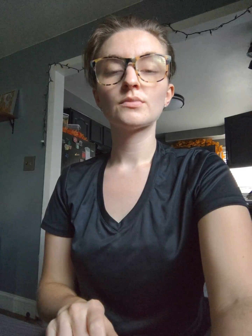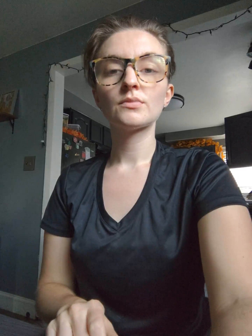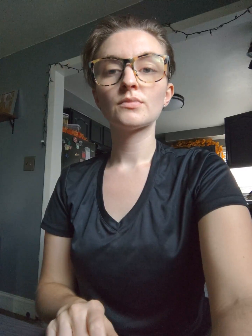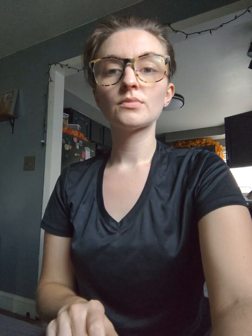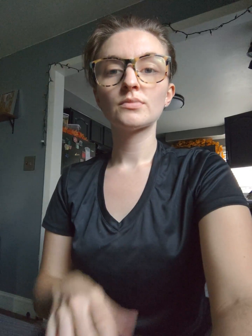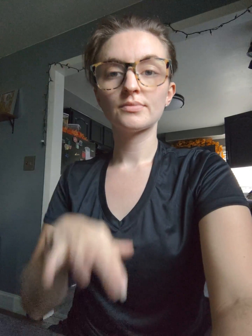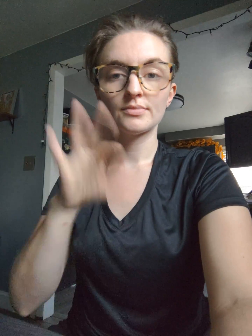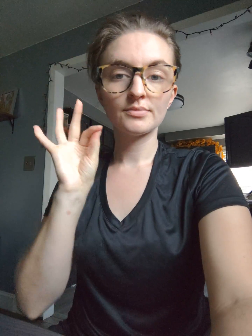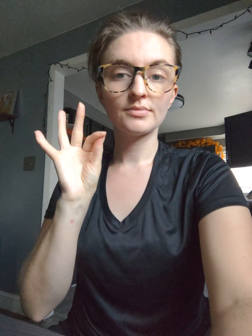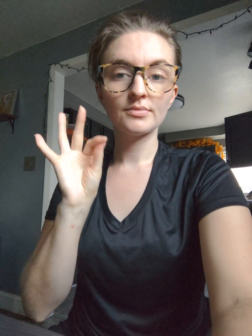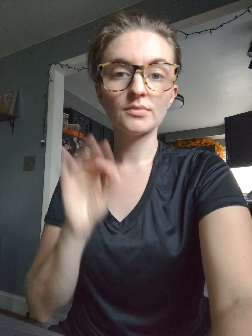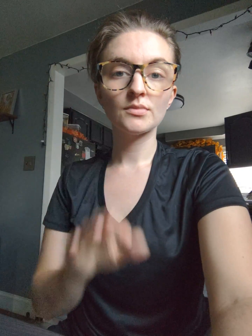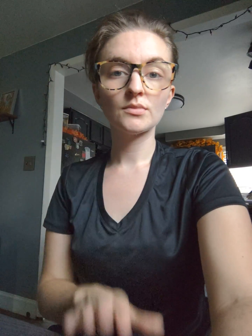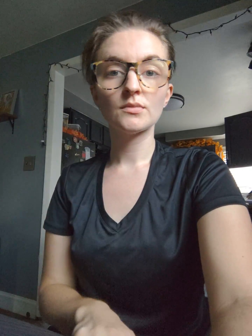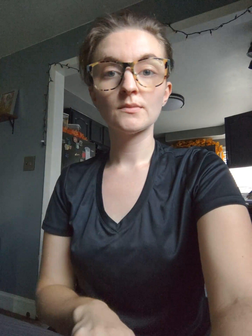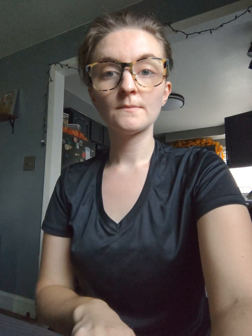pick